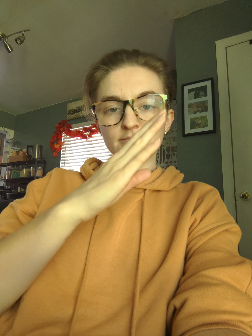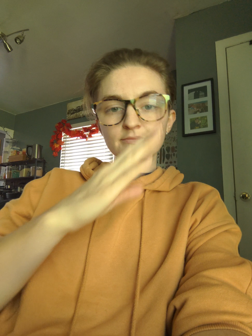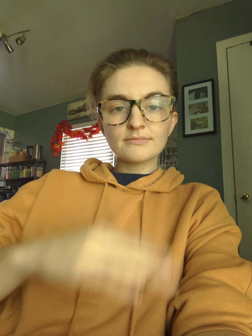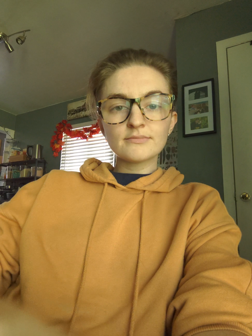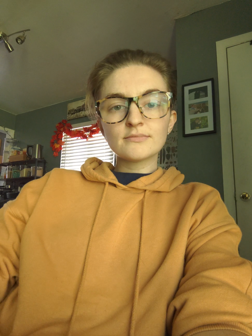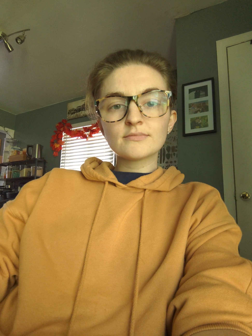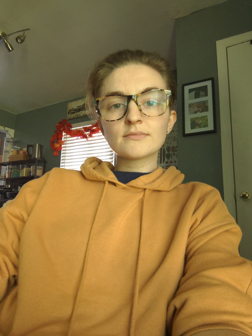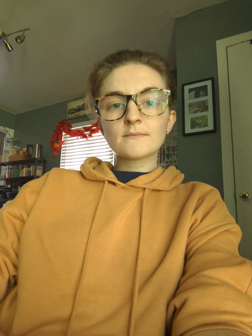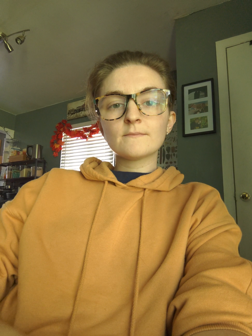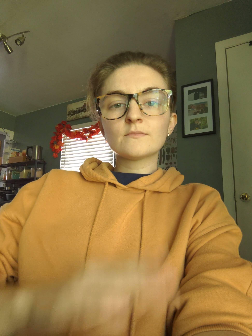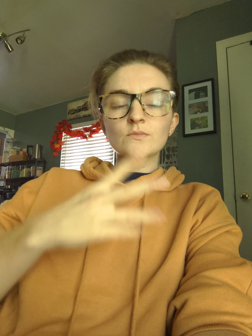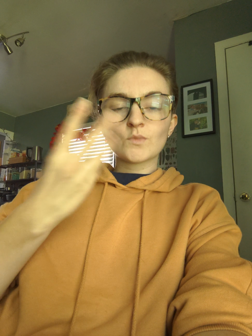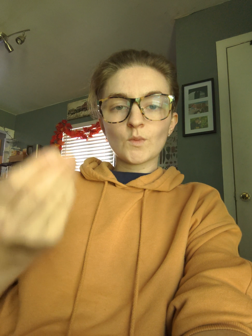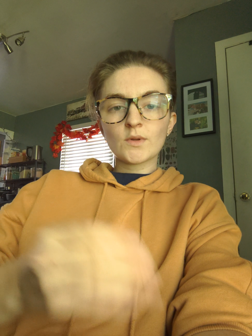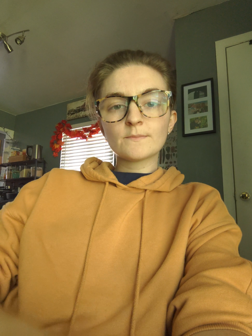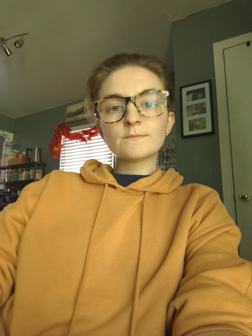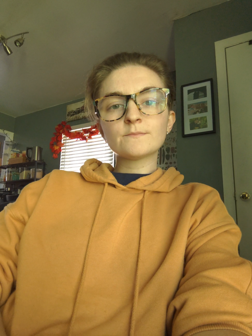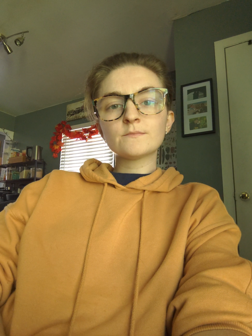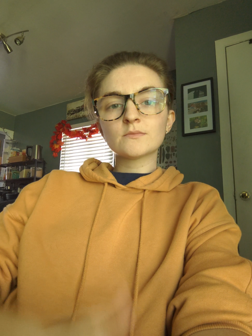going to